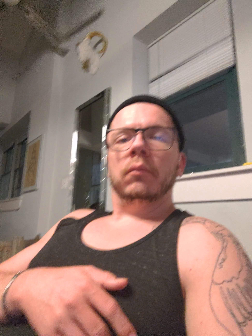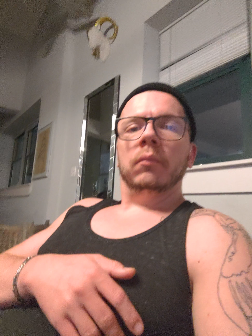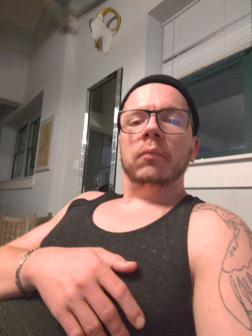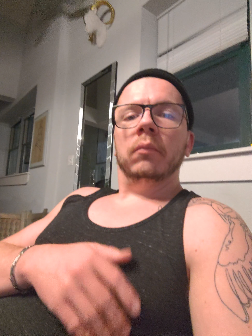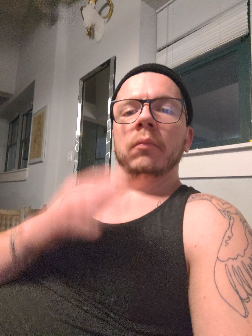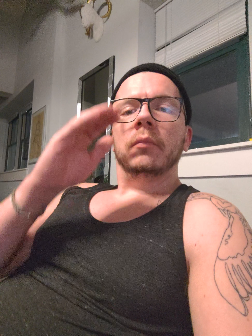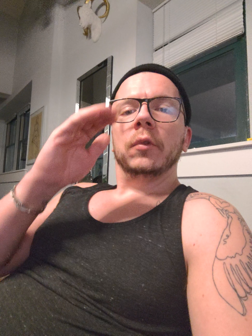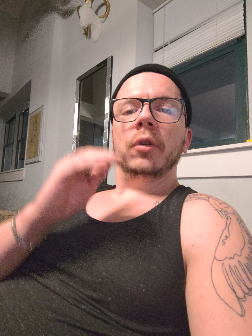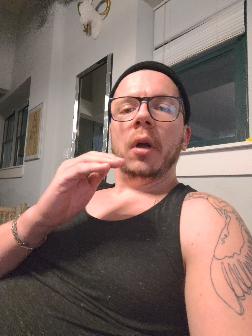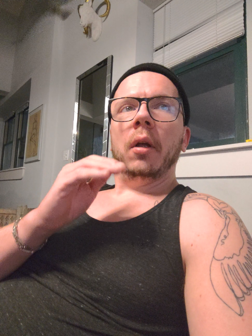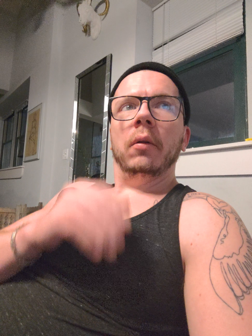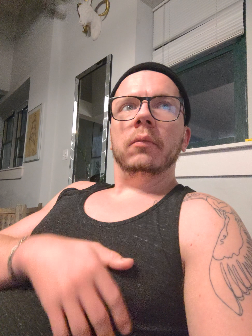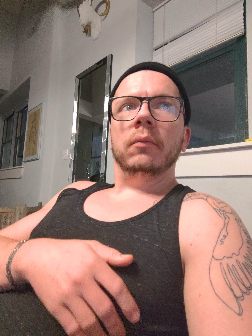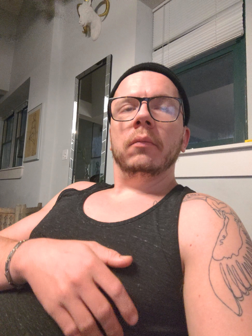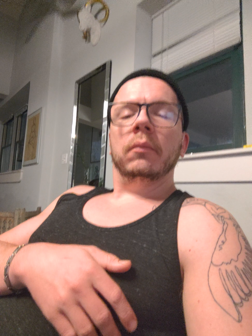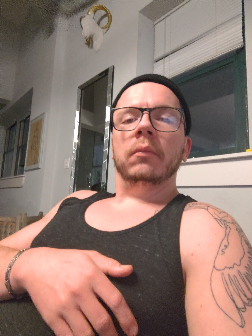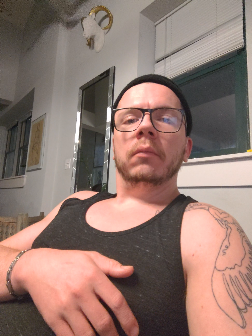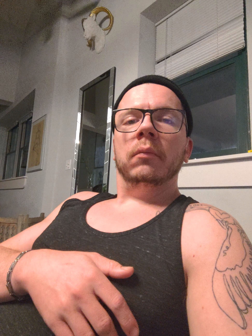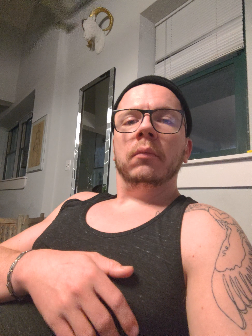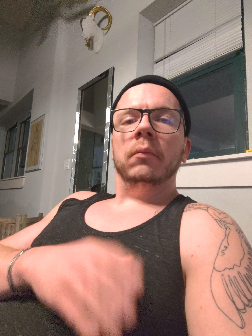child